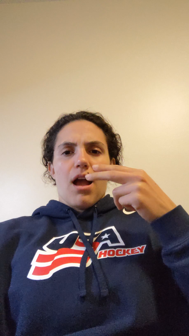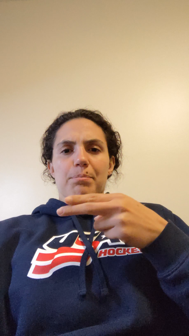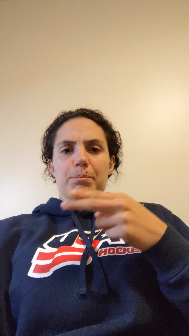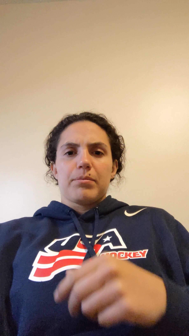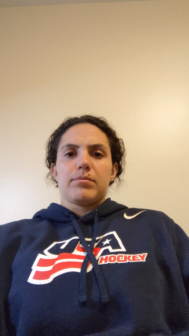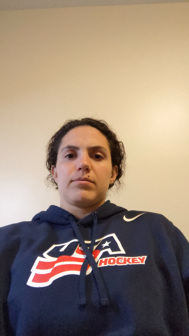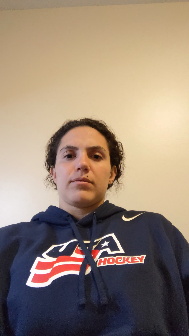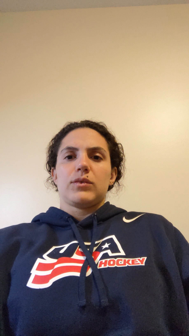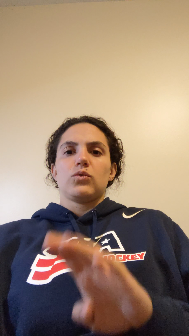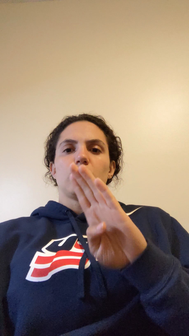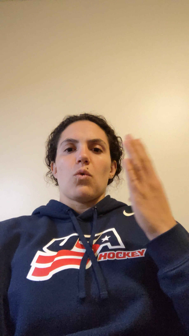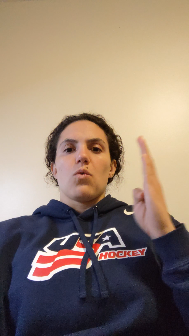door